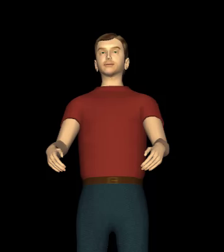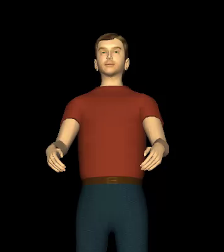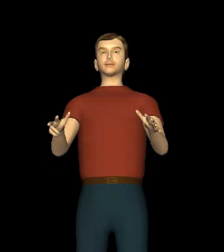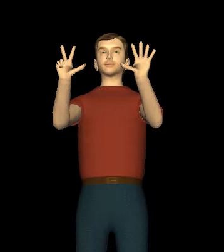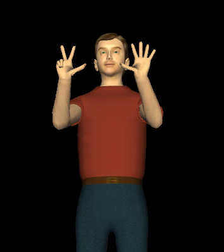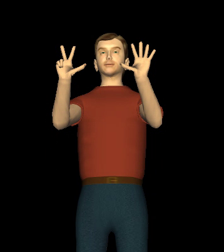8